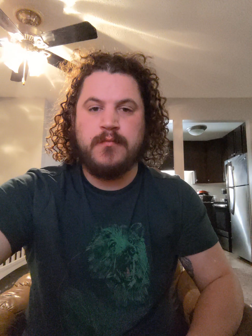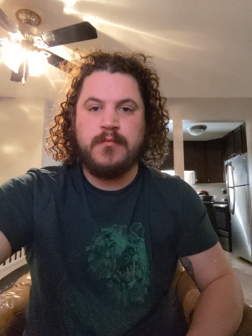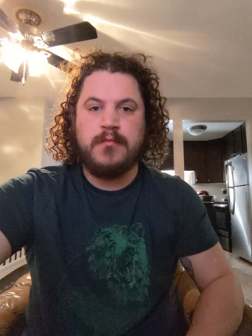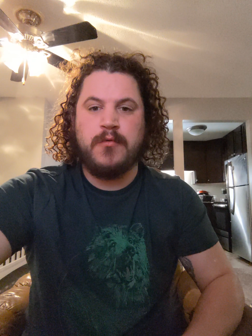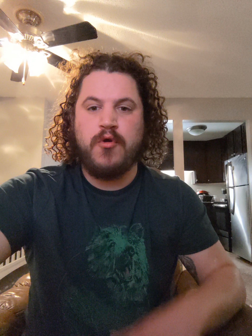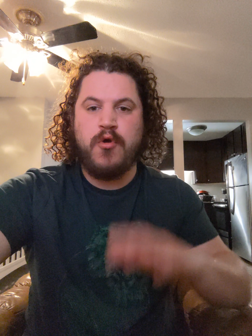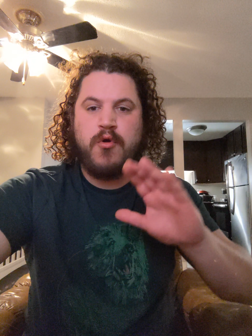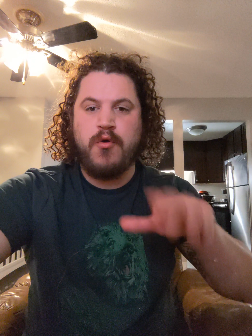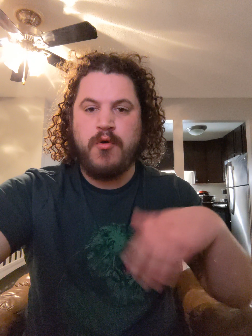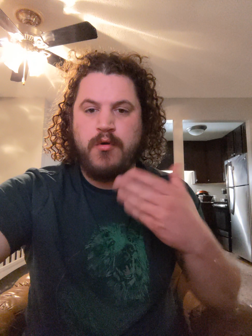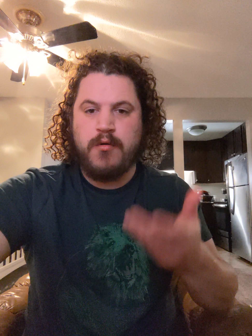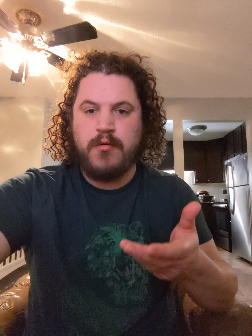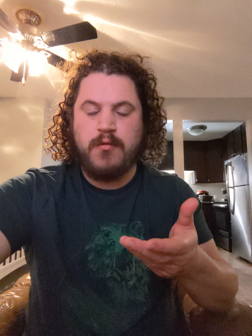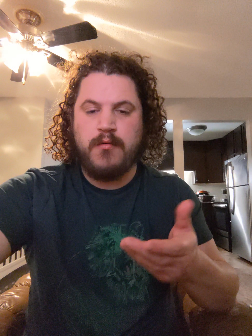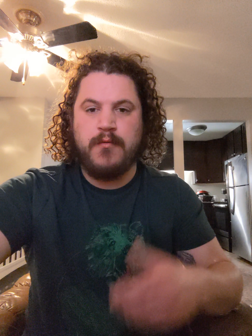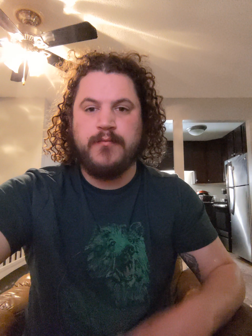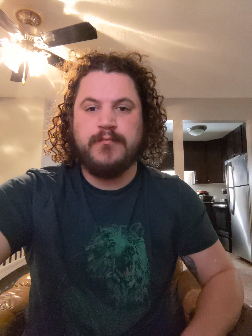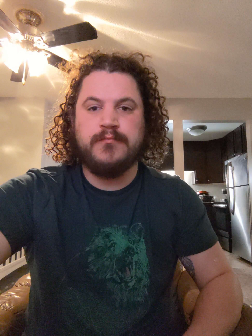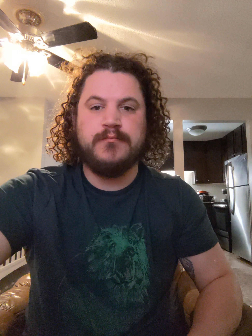all